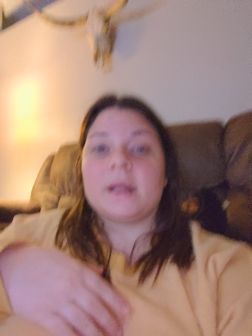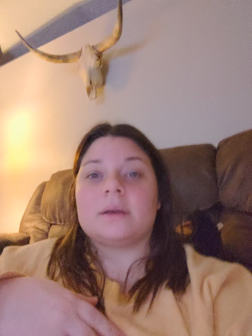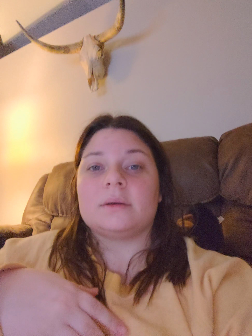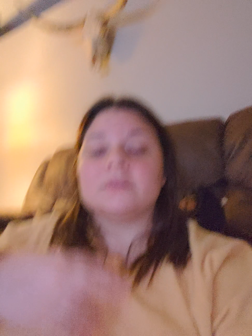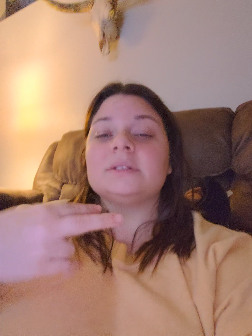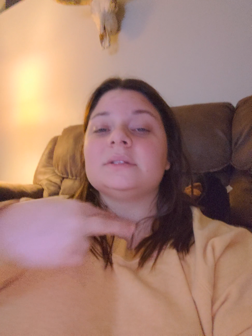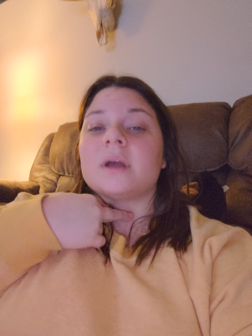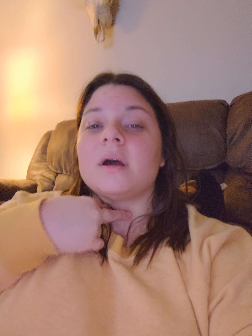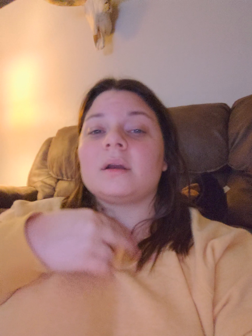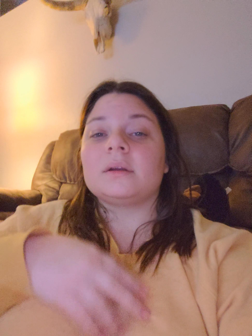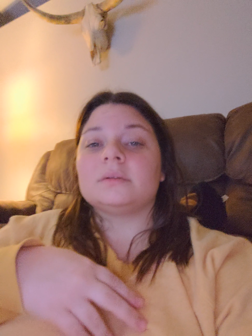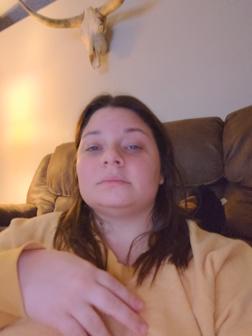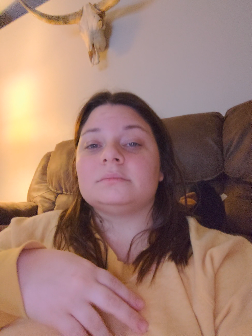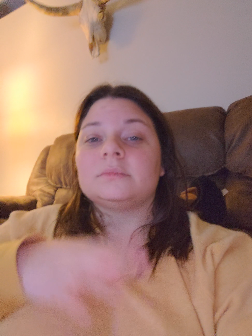stuck